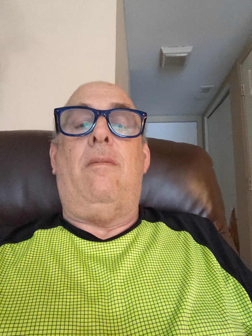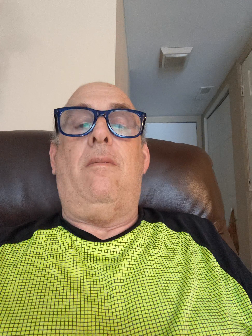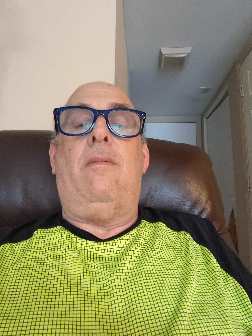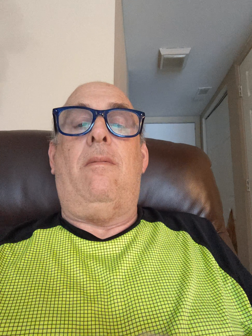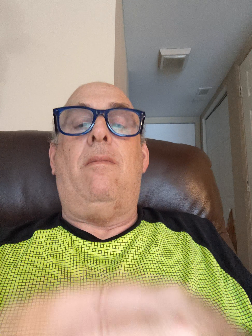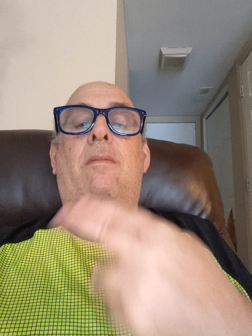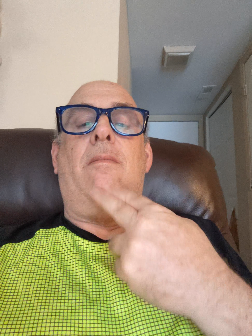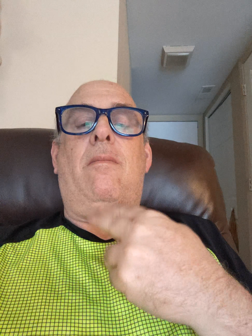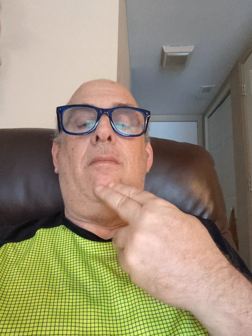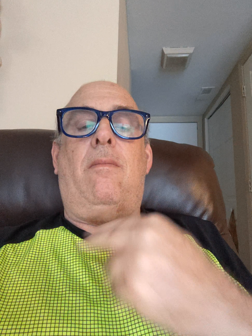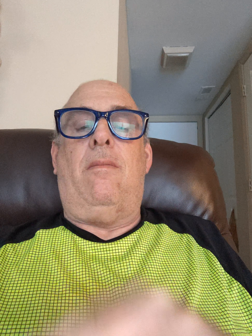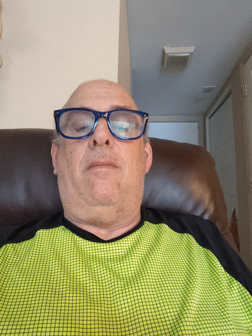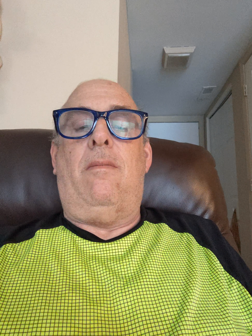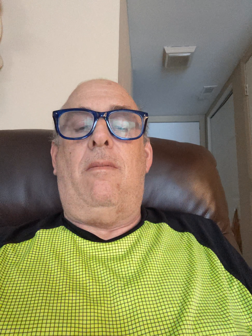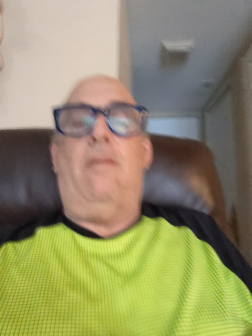cute